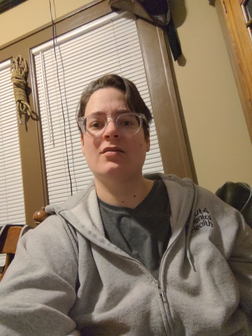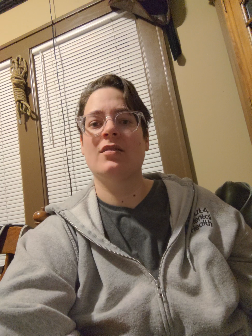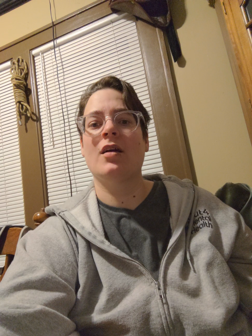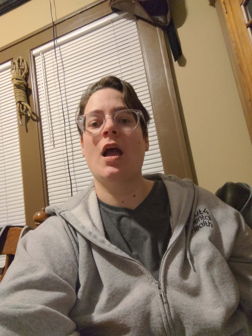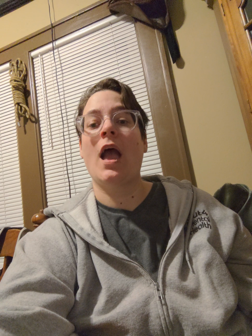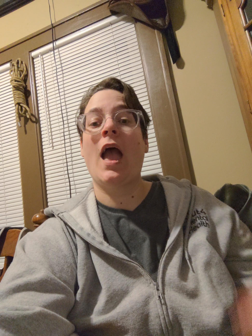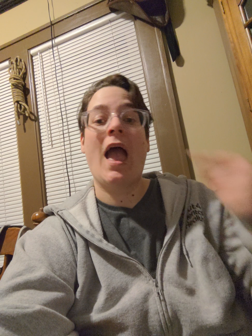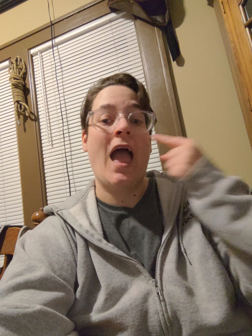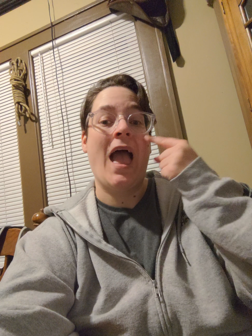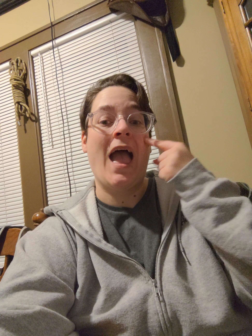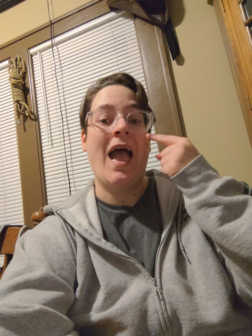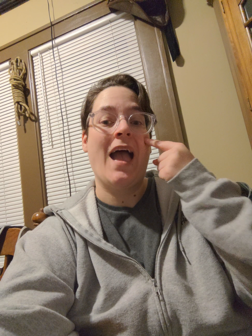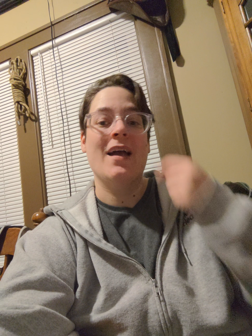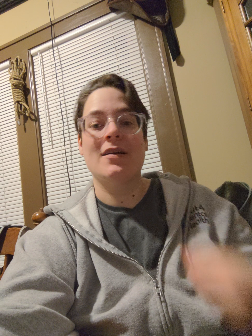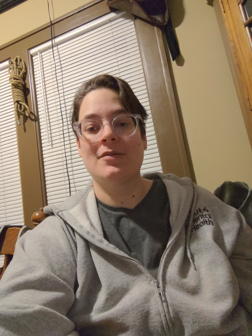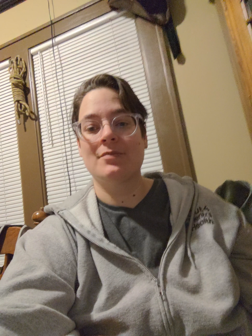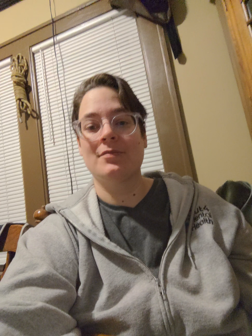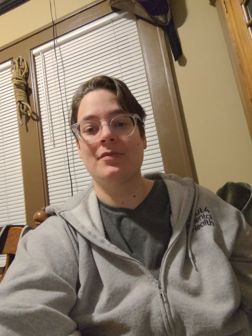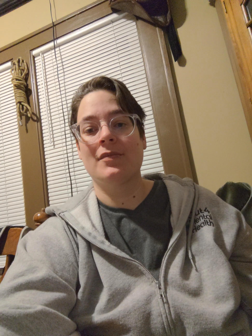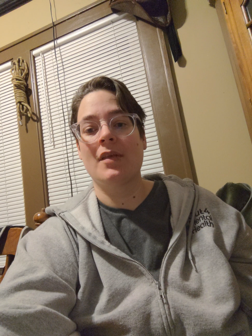eye